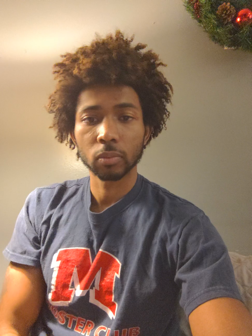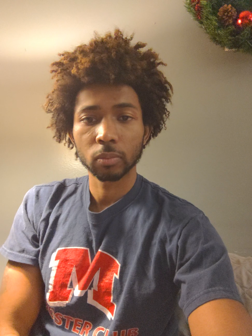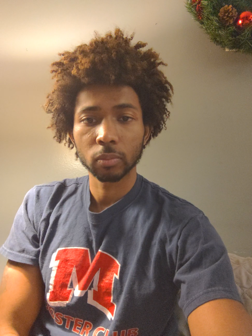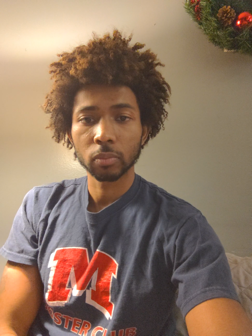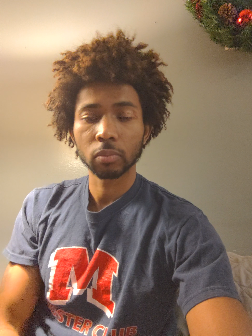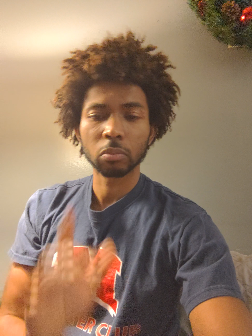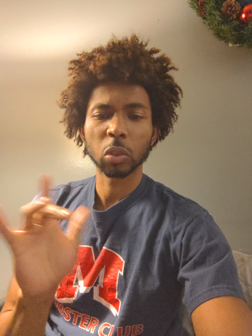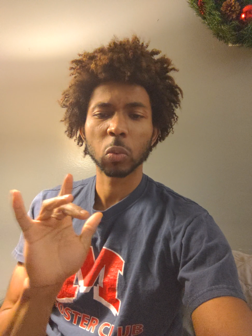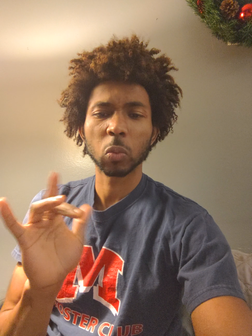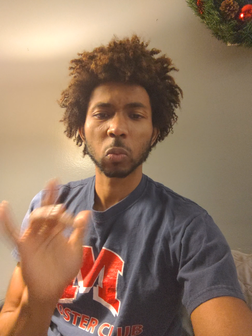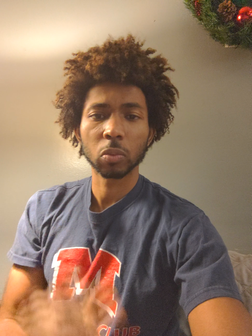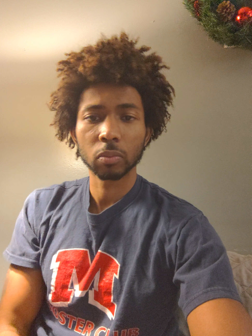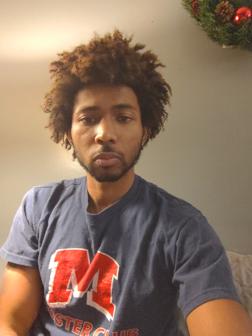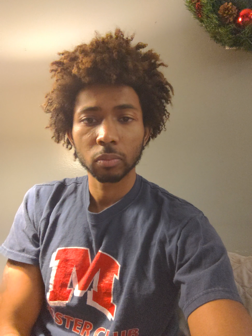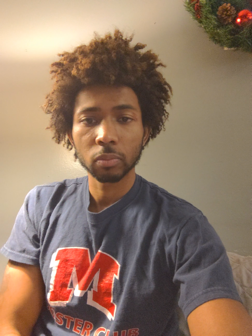yucky